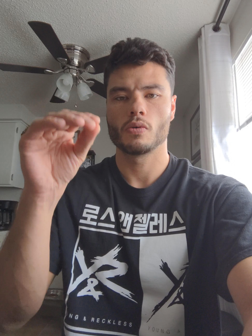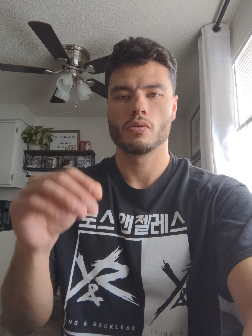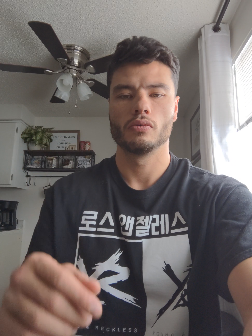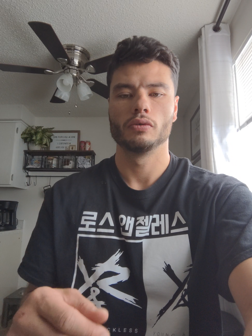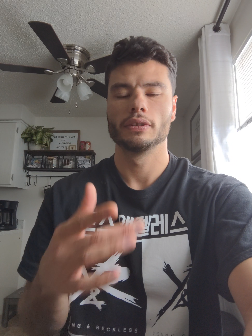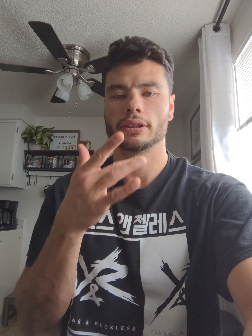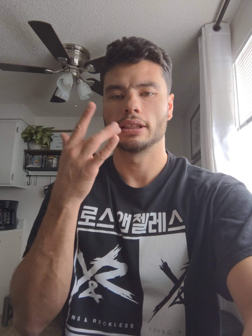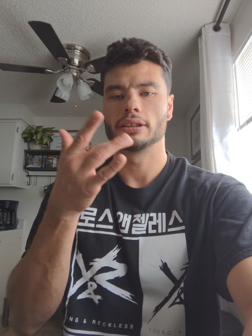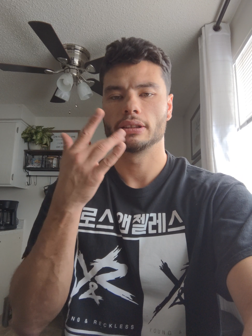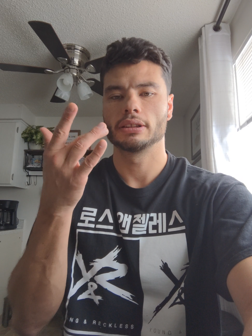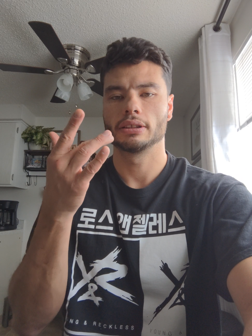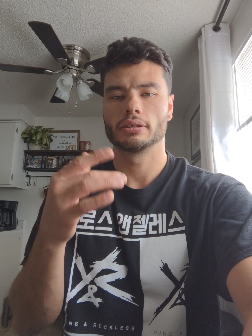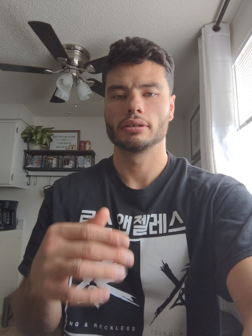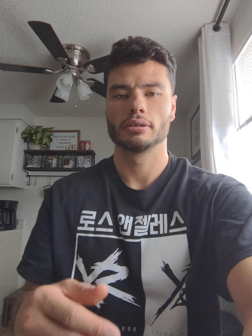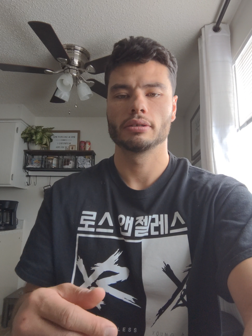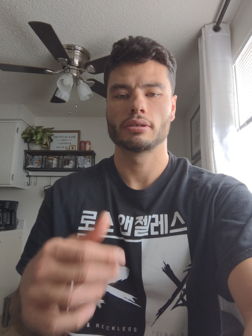taste